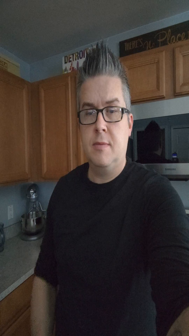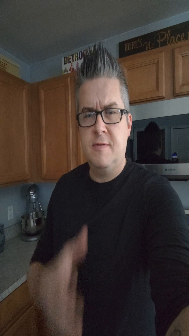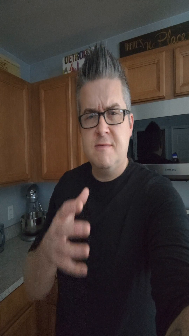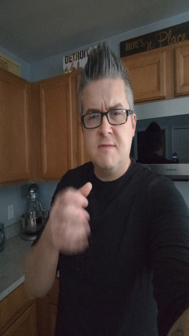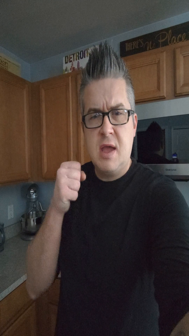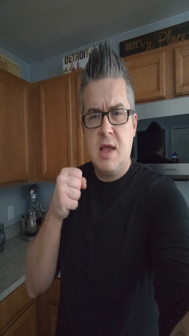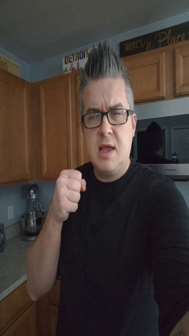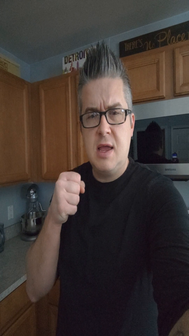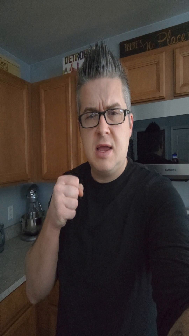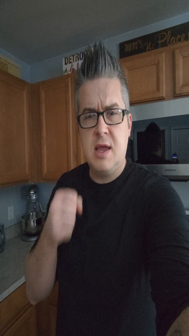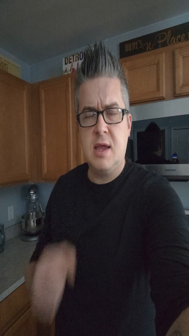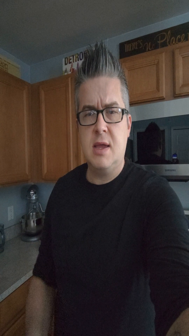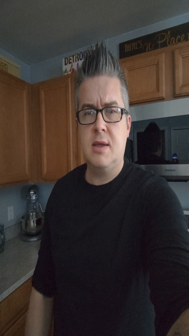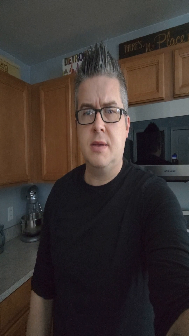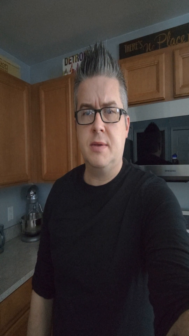fast